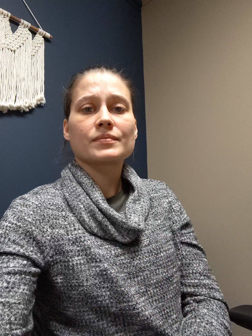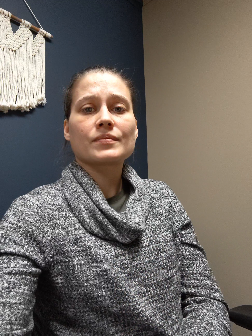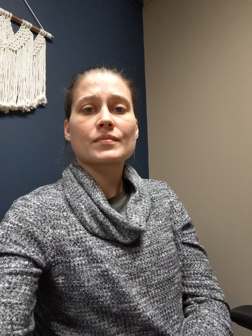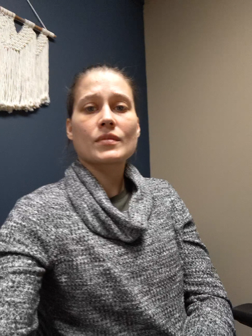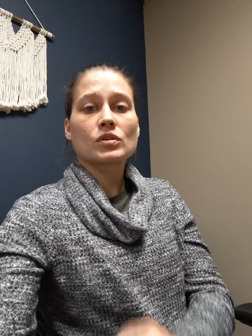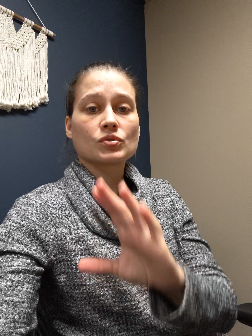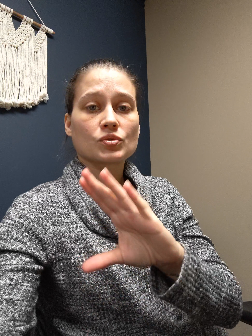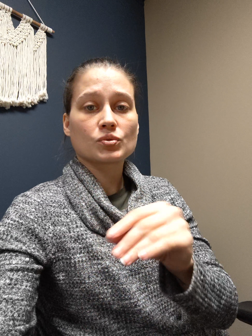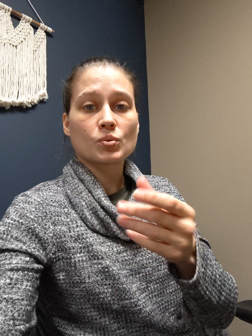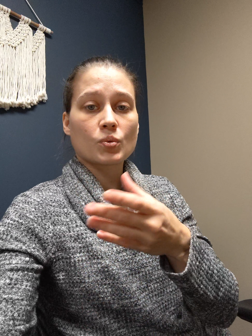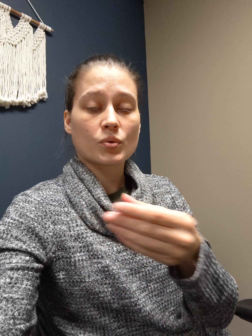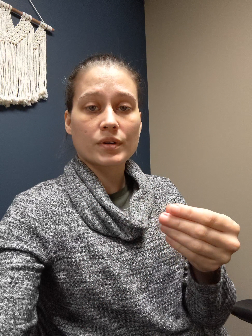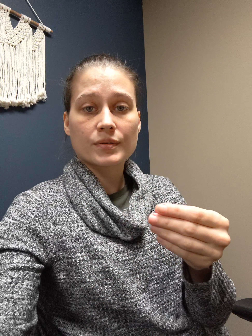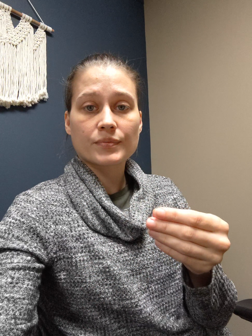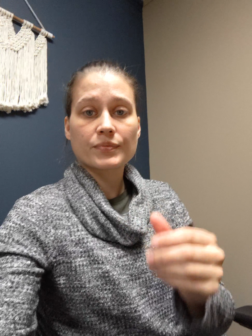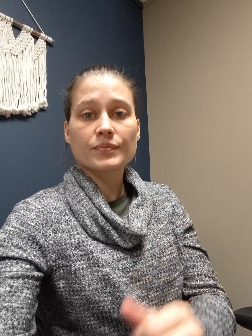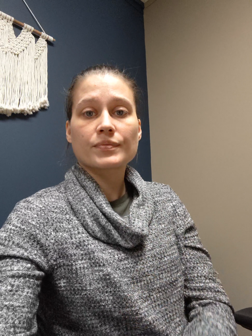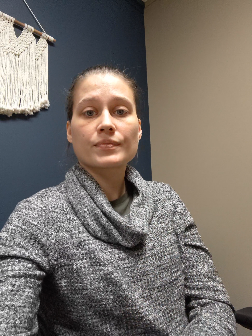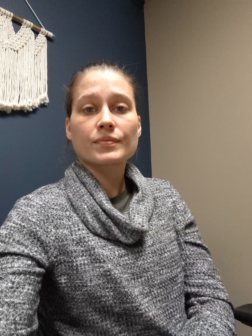story